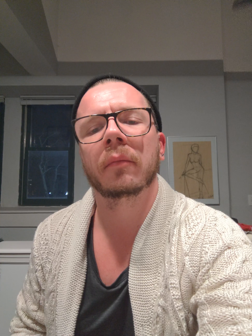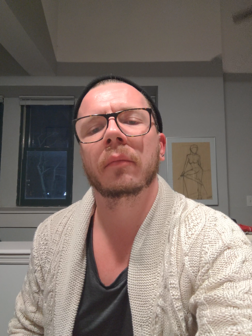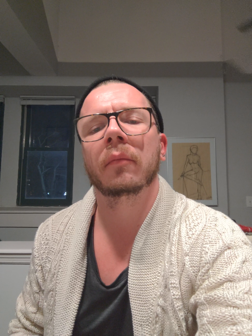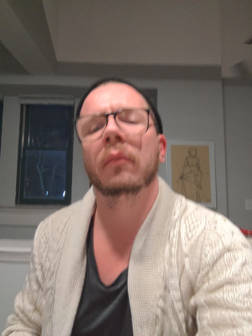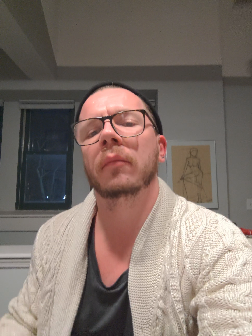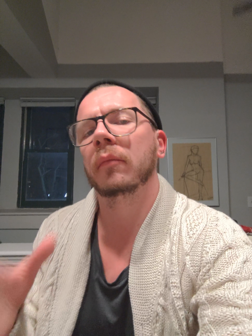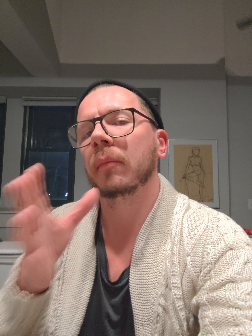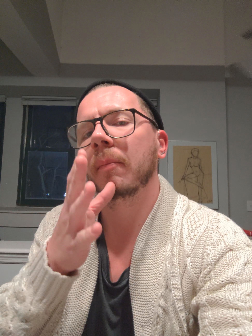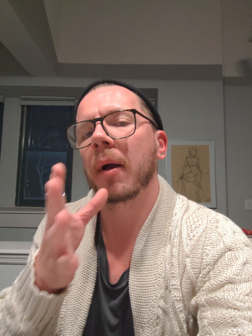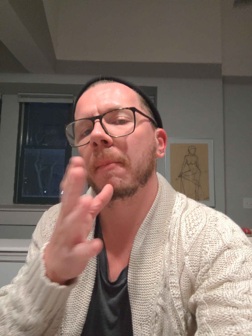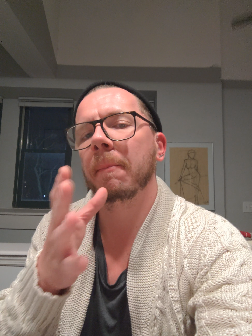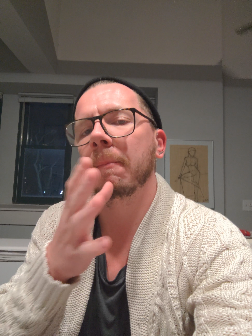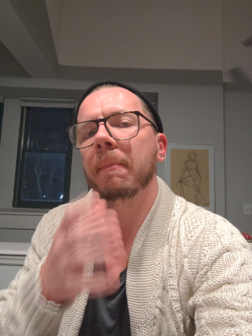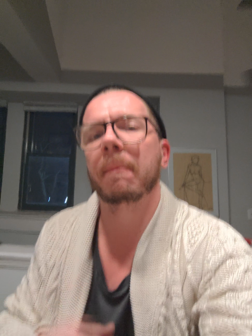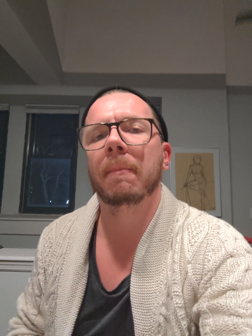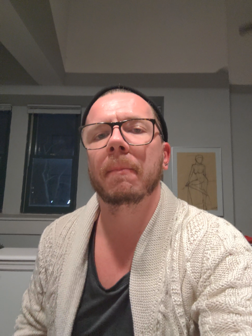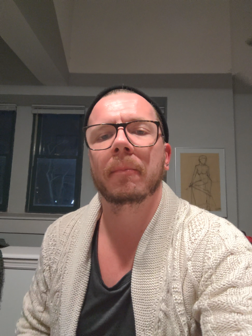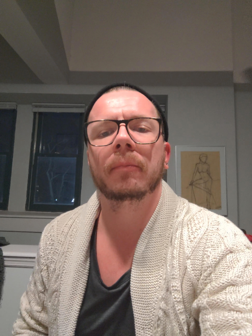mom